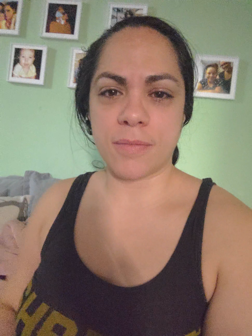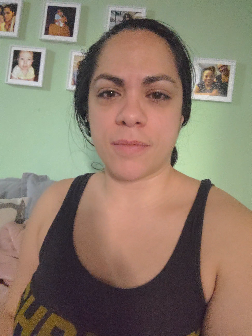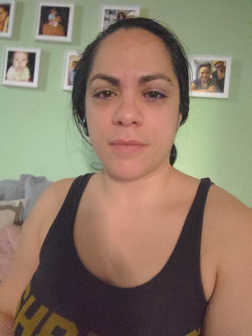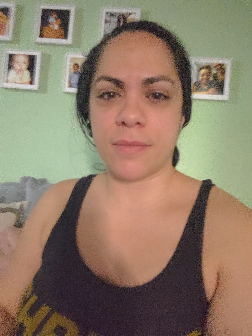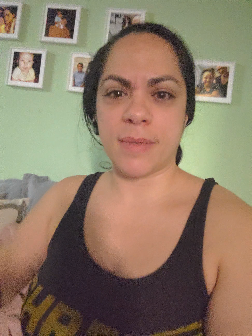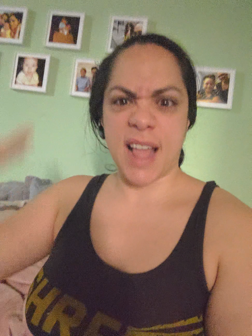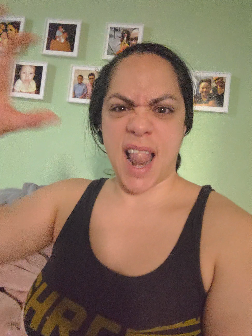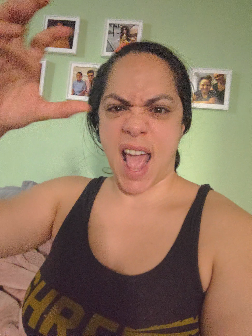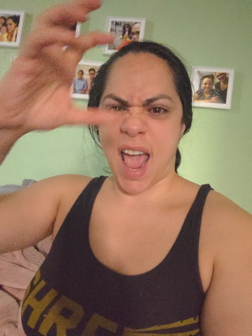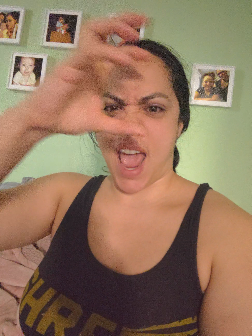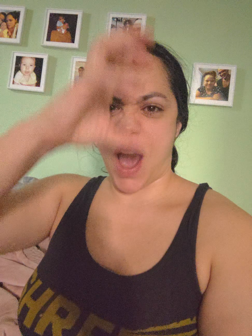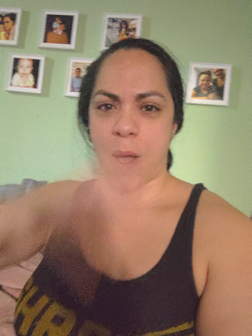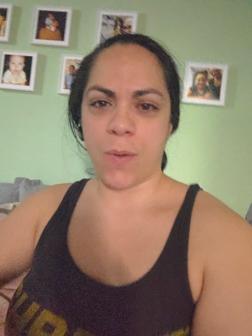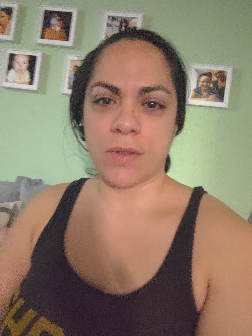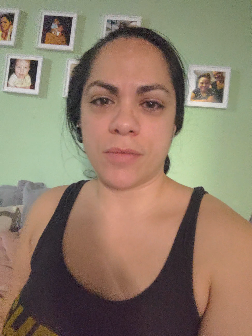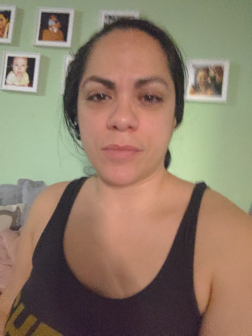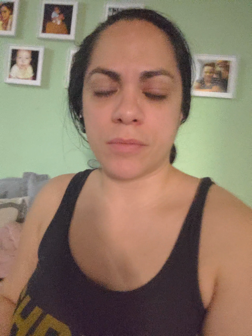cloud